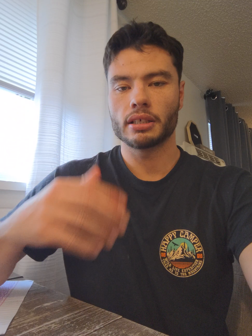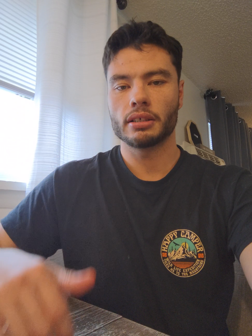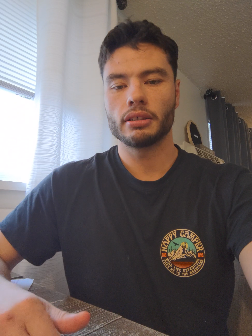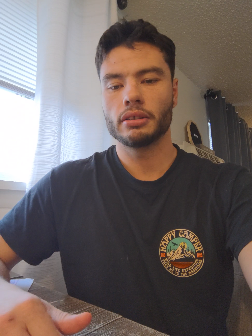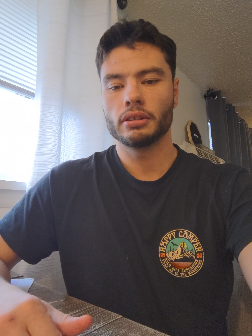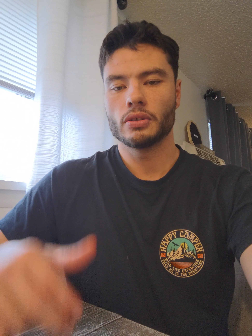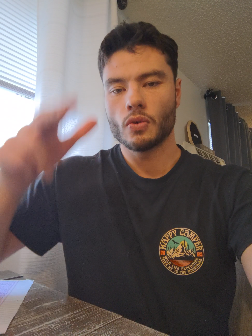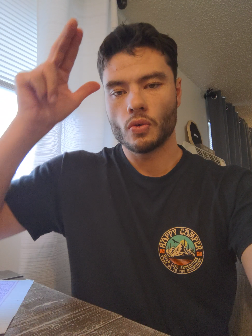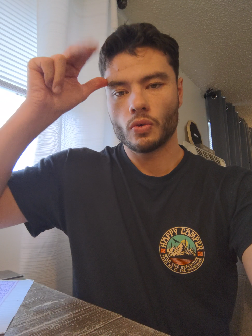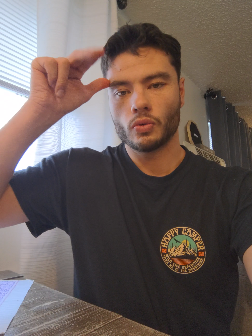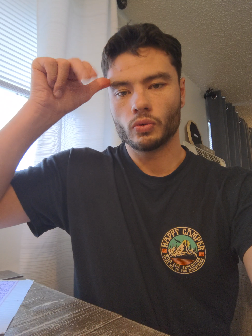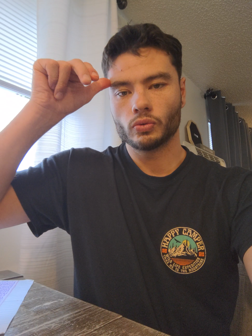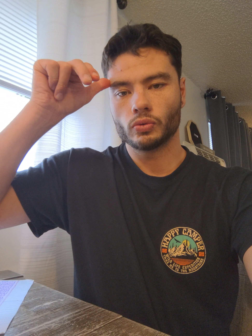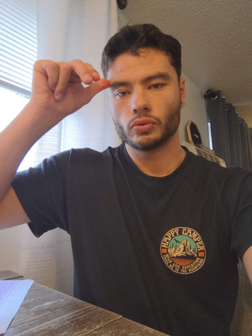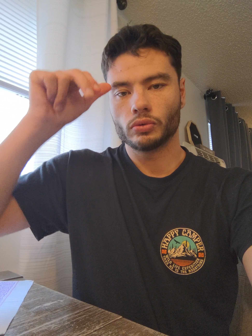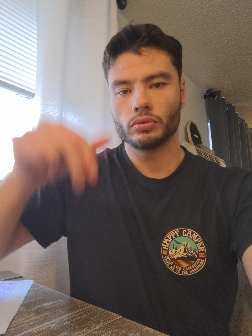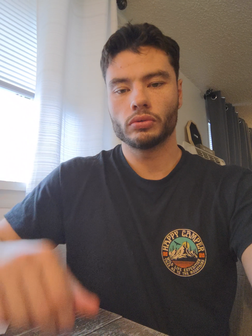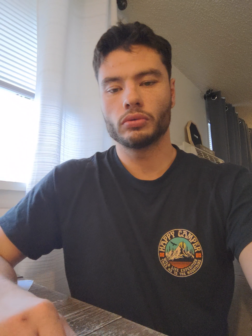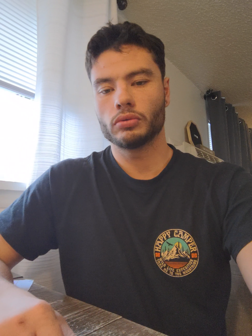horse